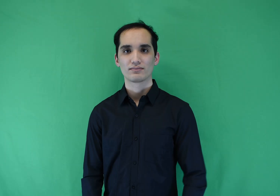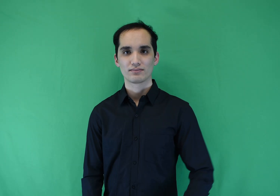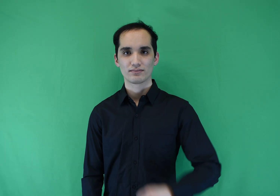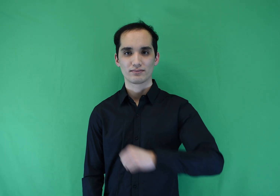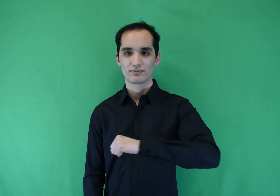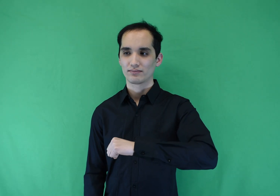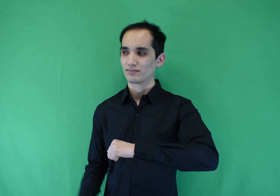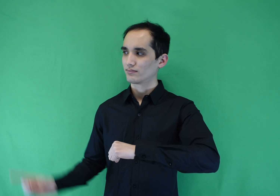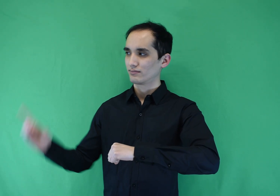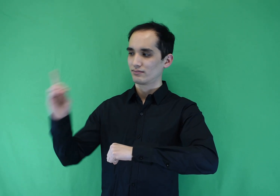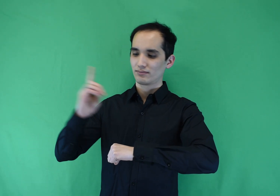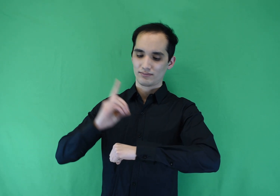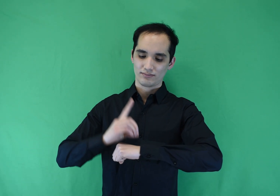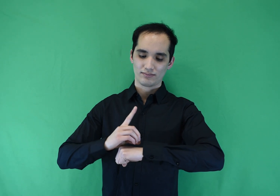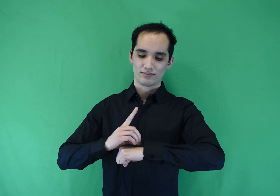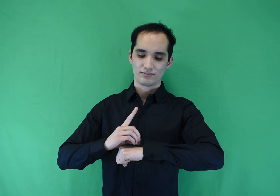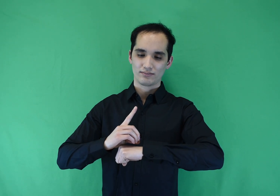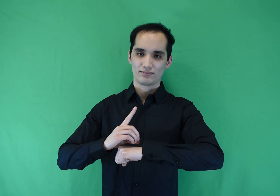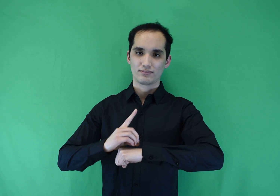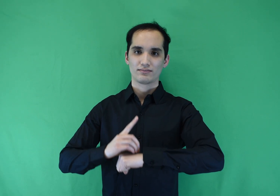día